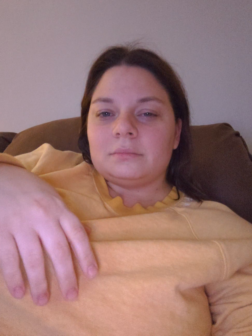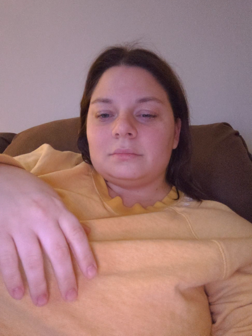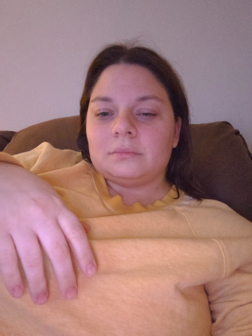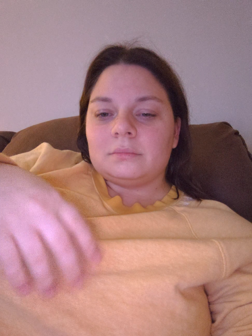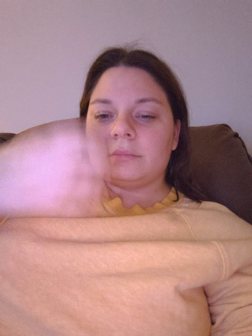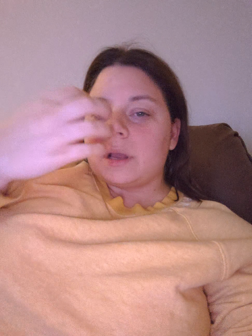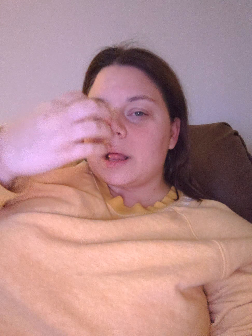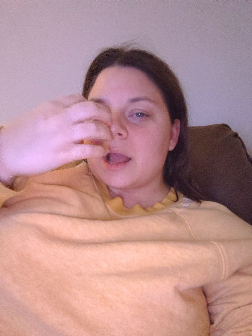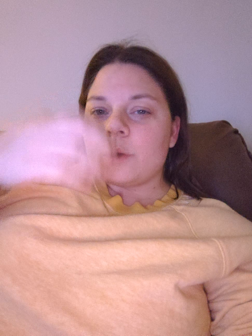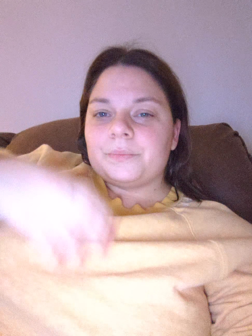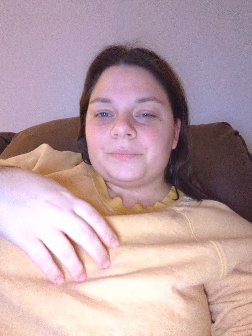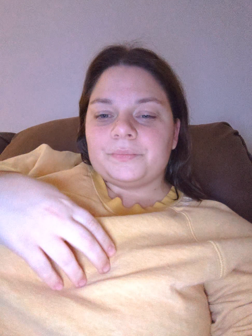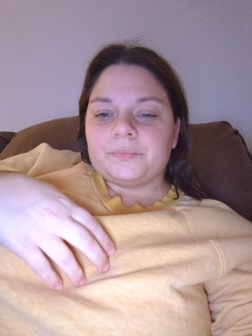clown